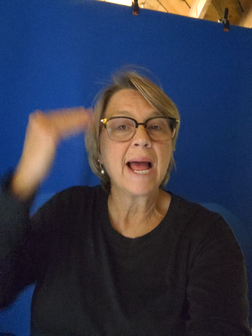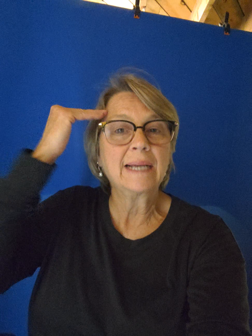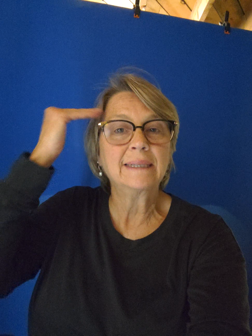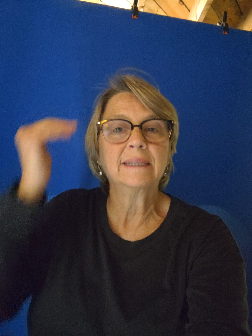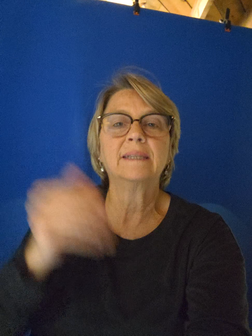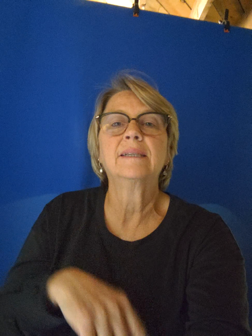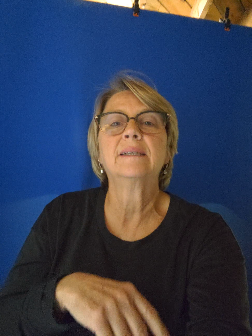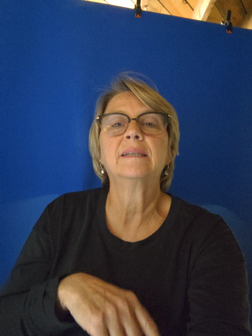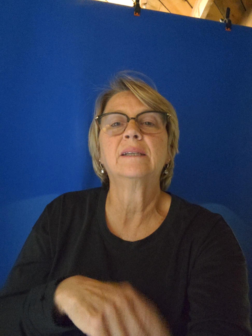head